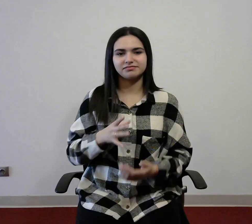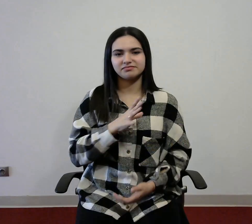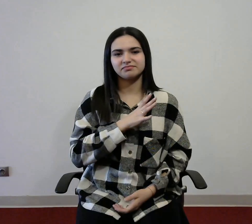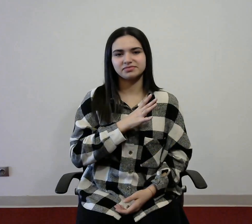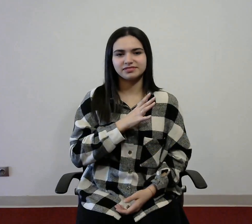olmaq